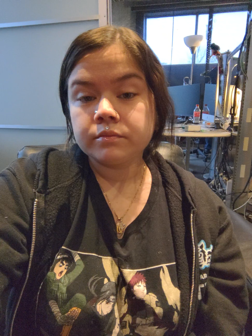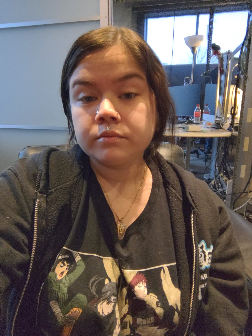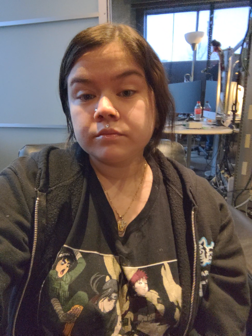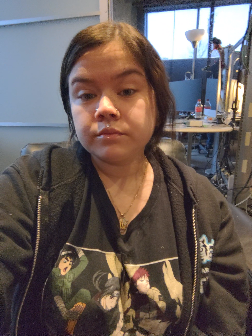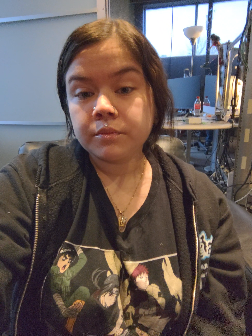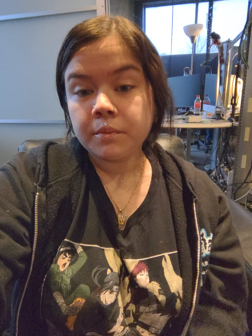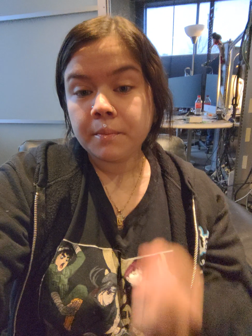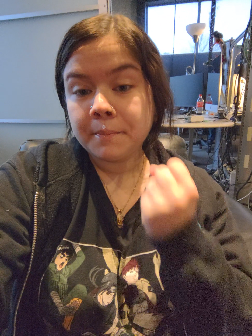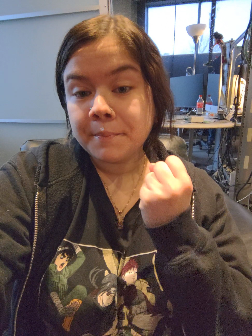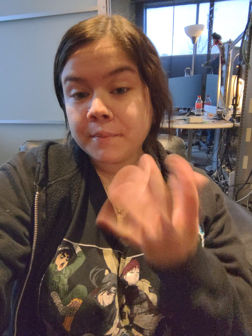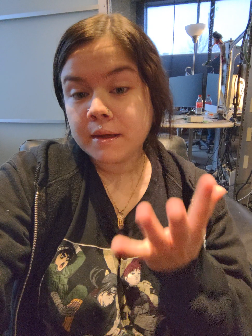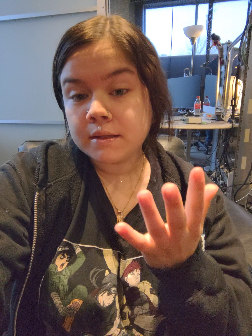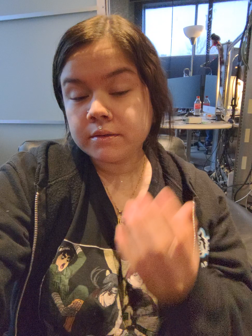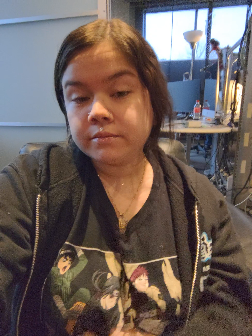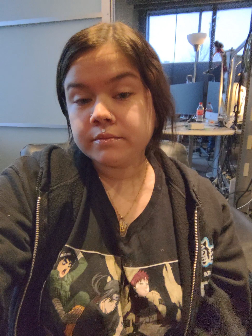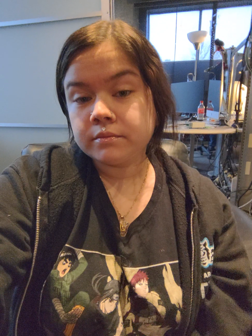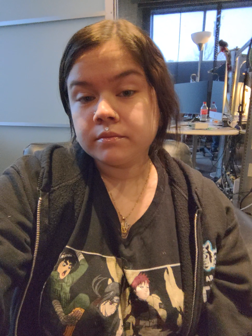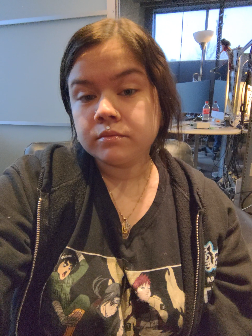many